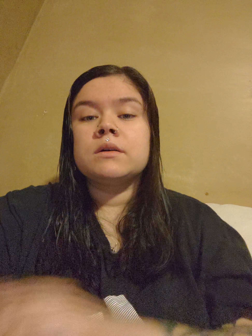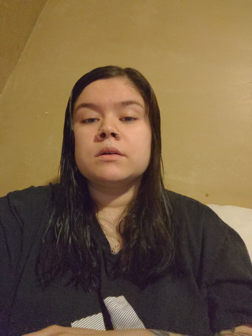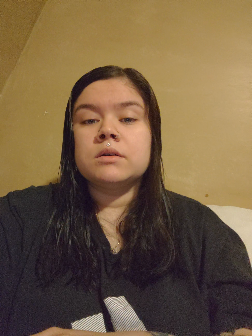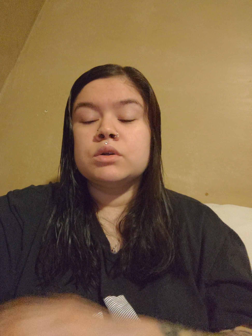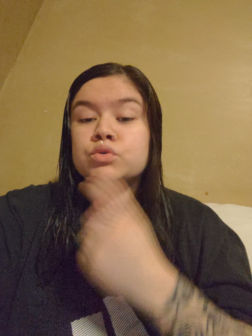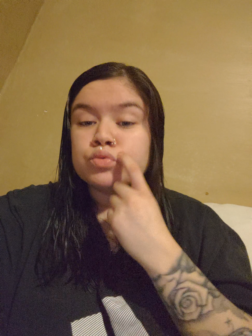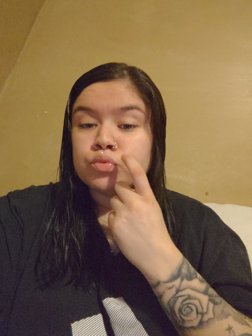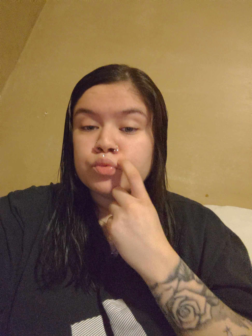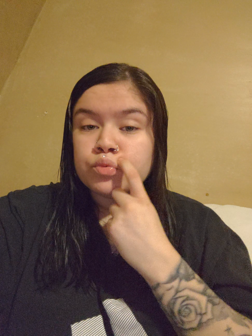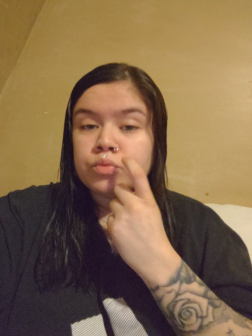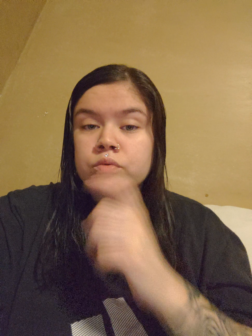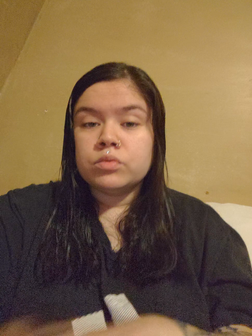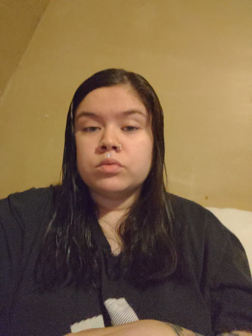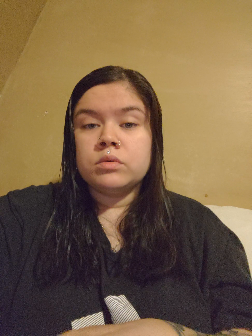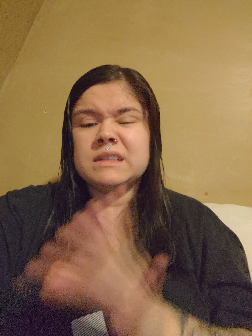tooth